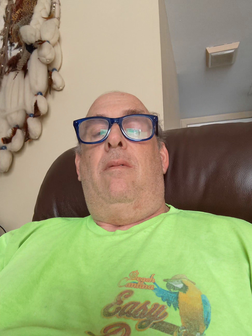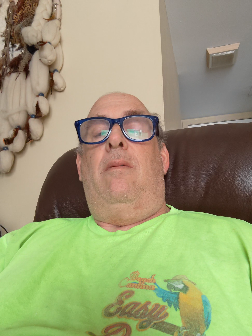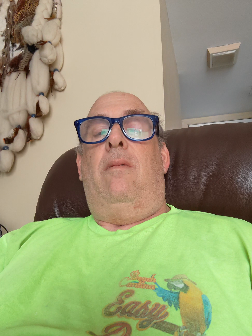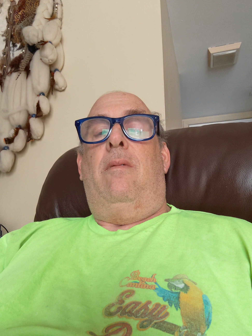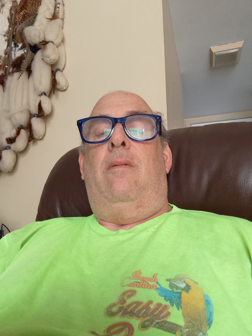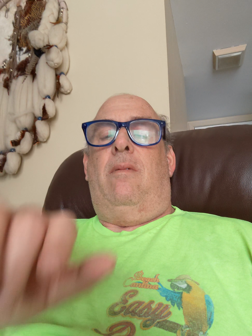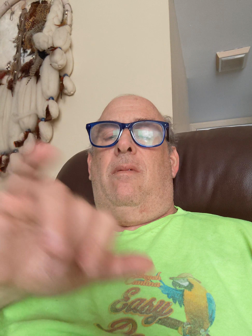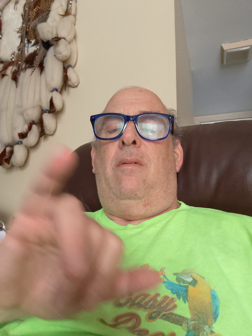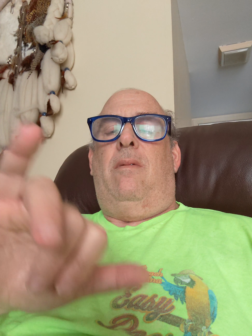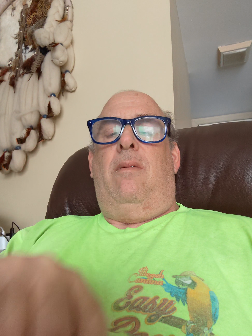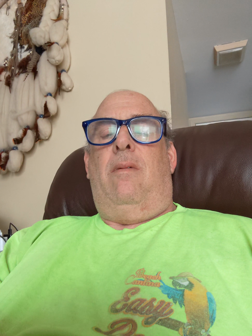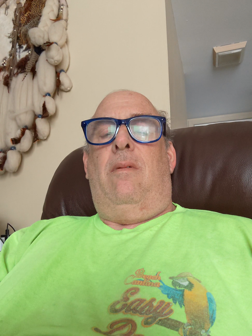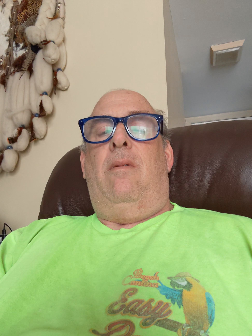same